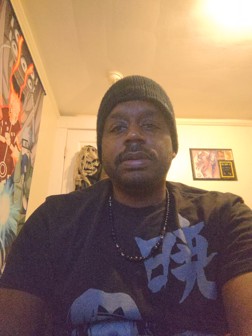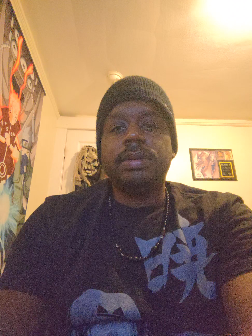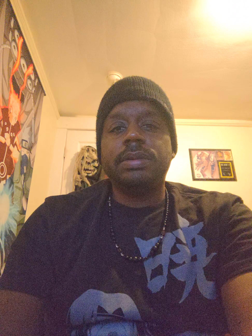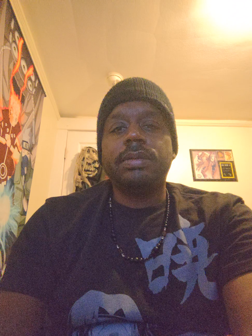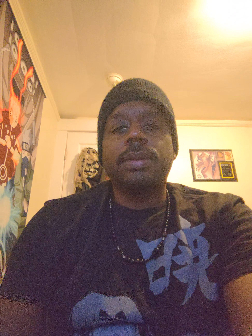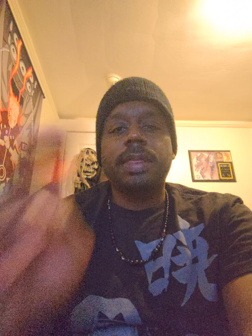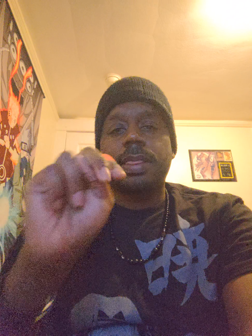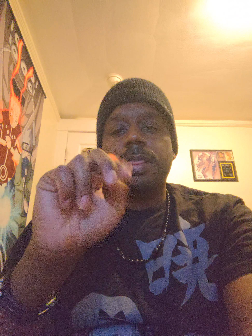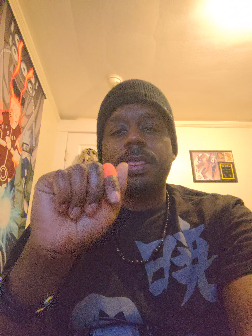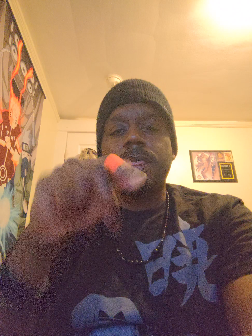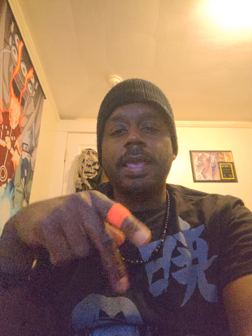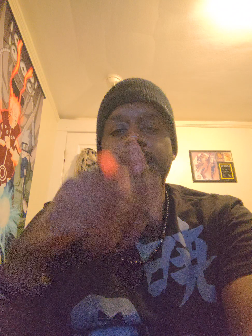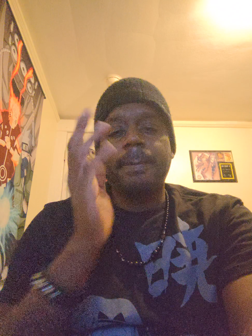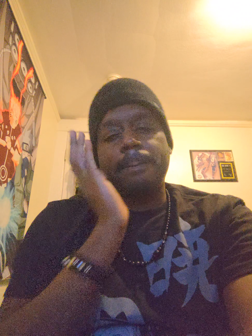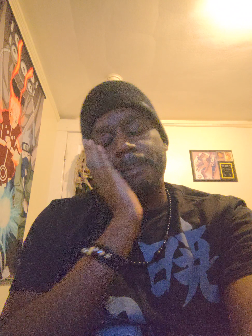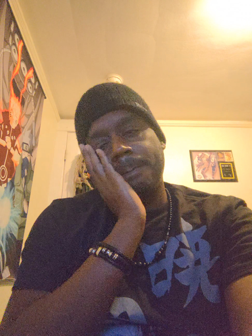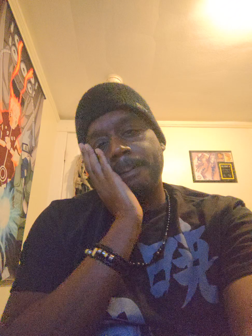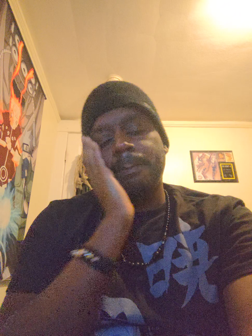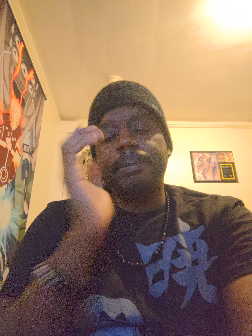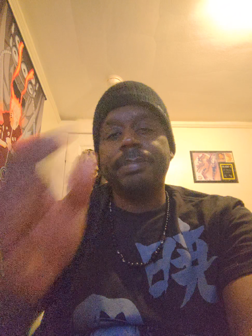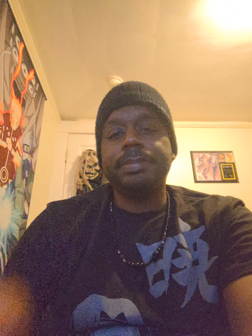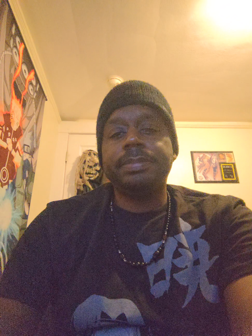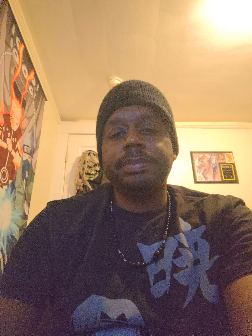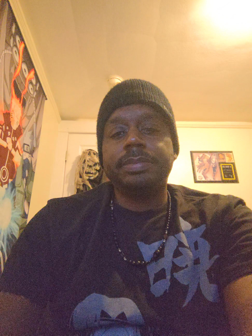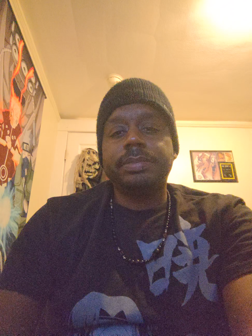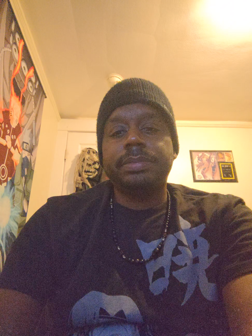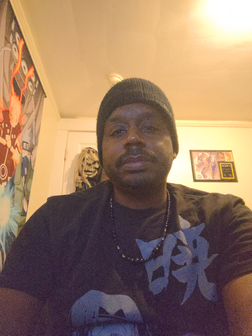nap